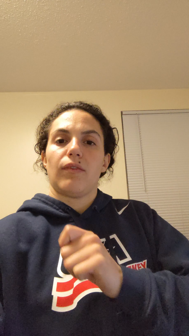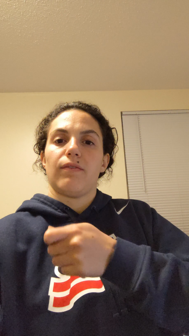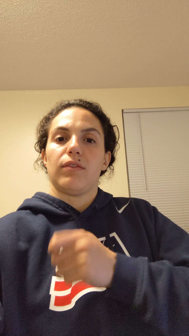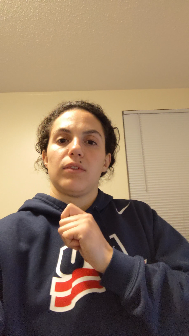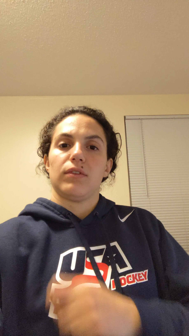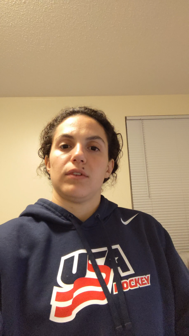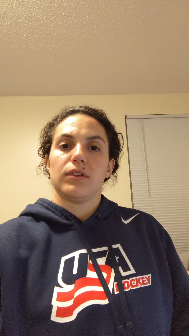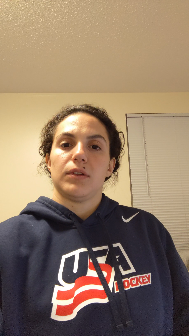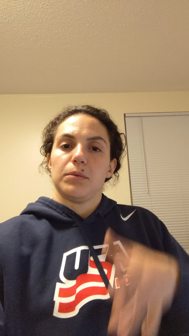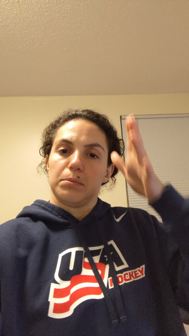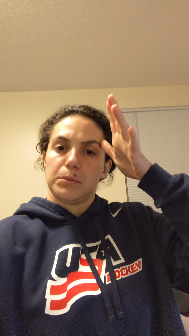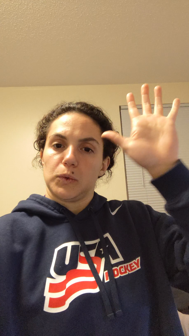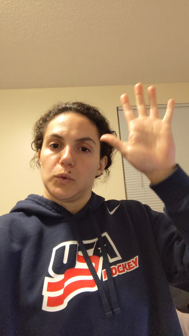moose